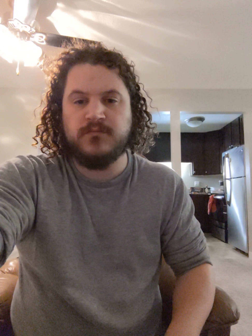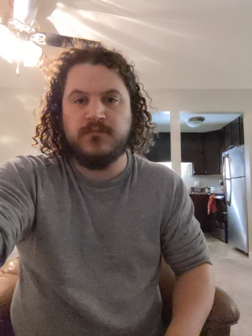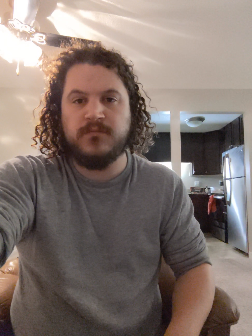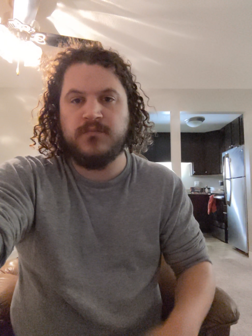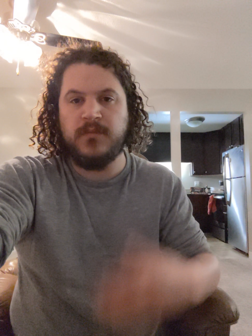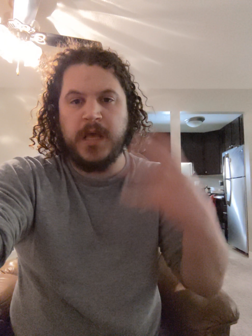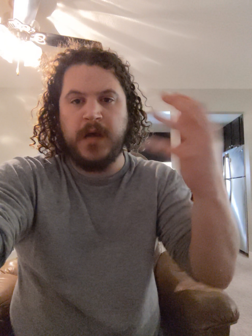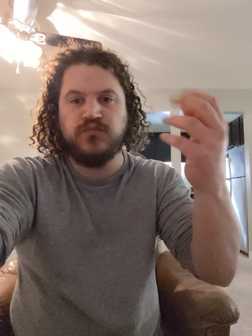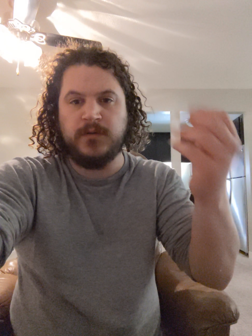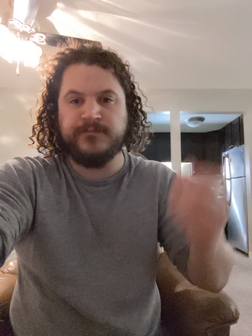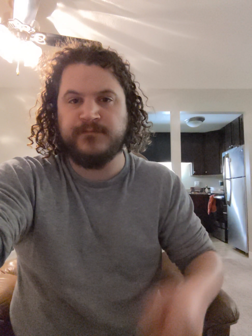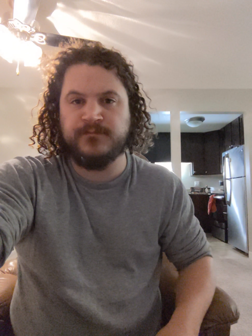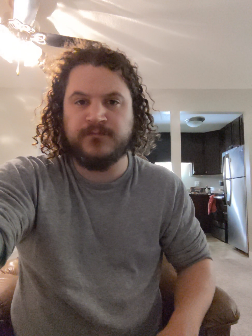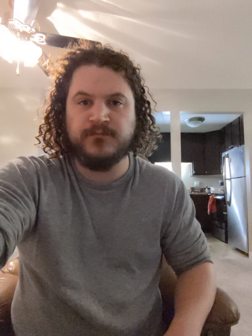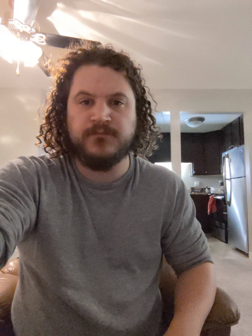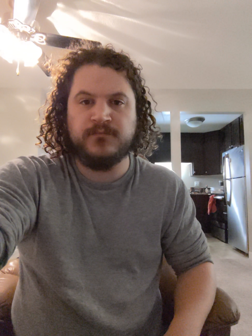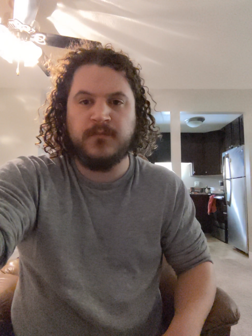outside